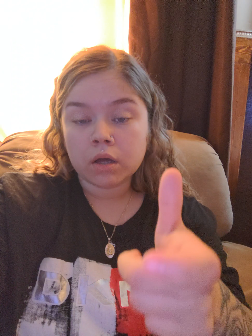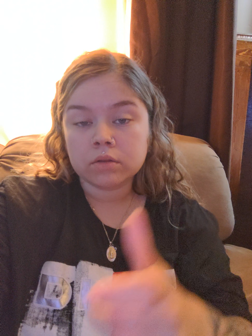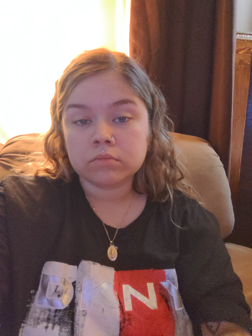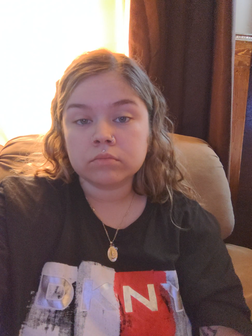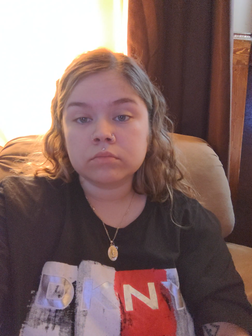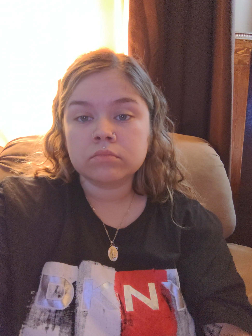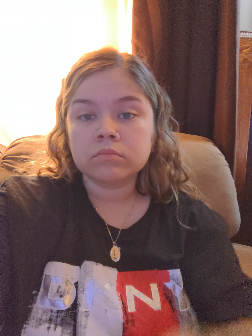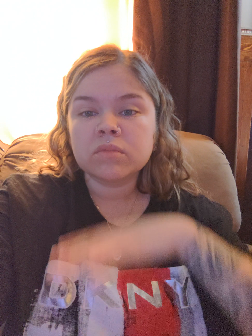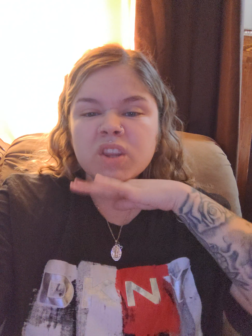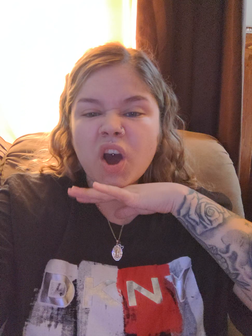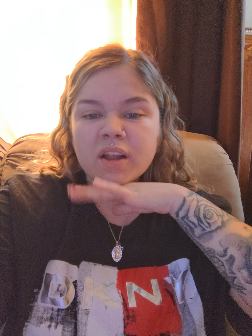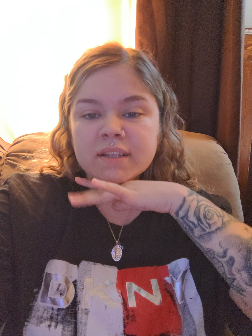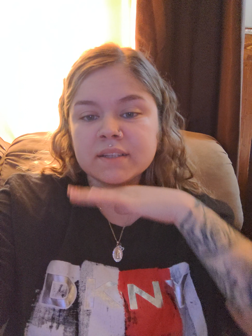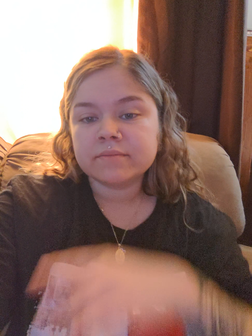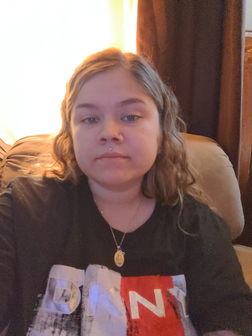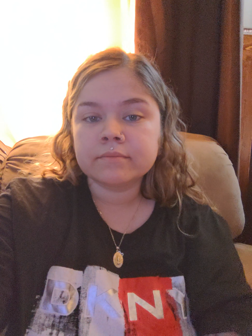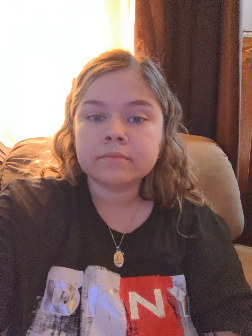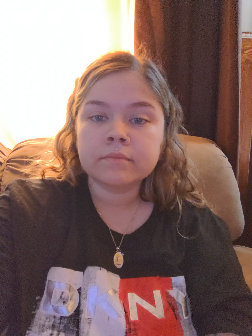naughty